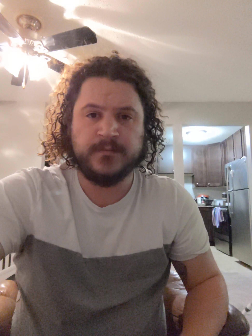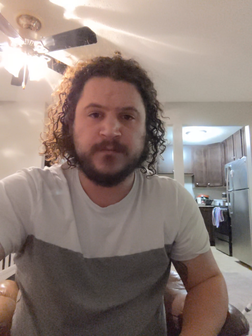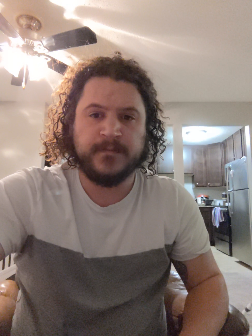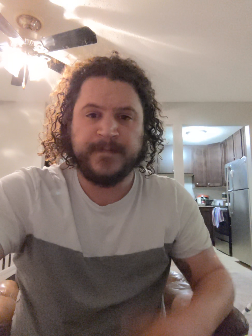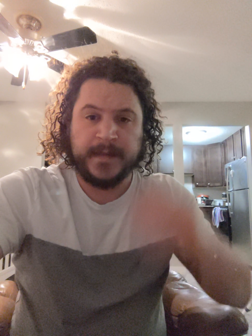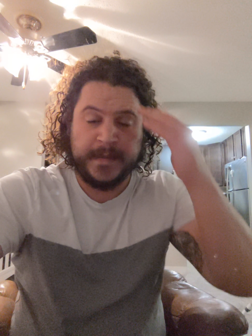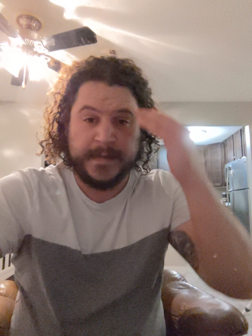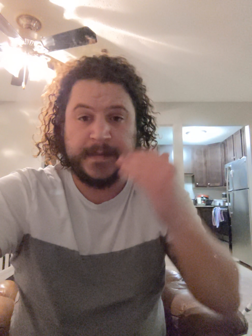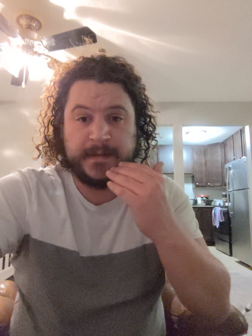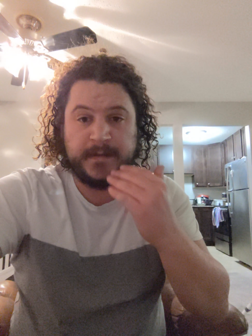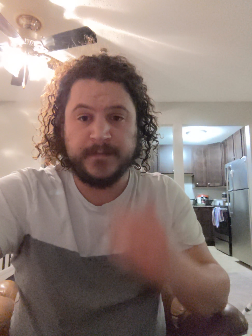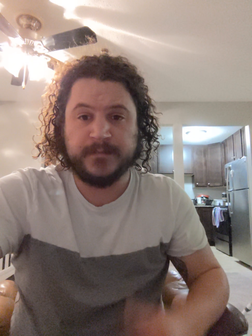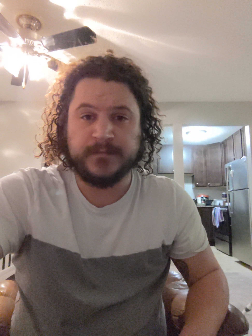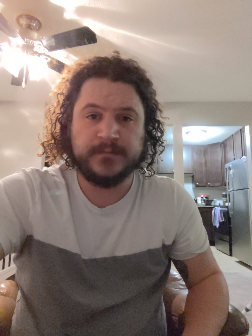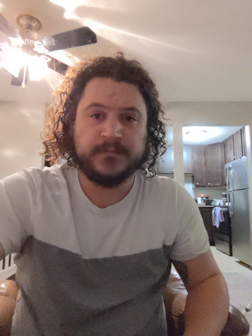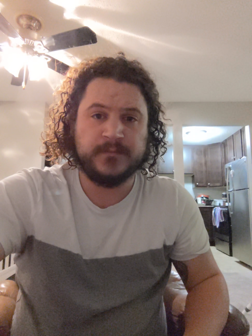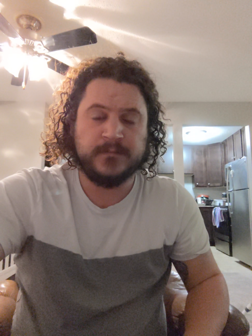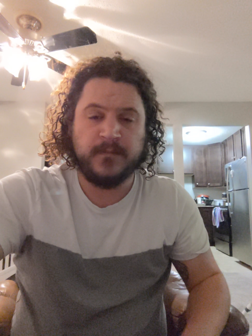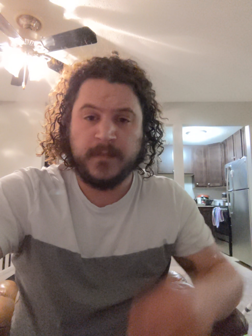head